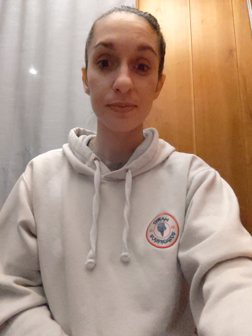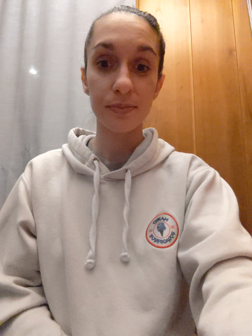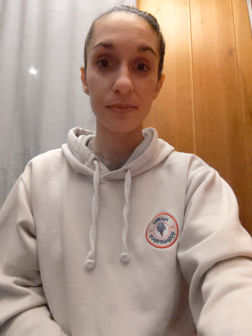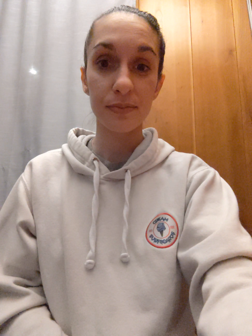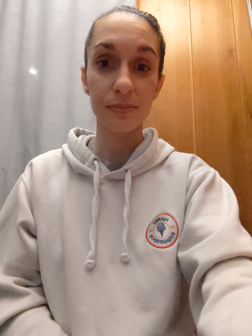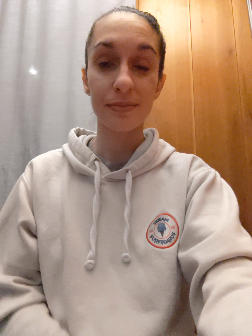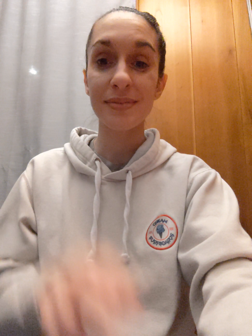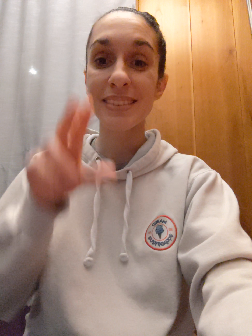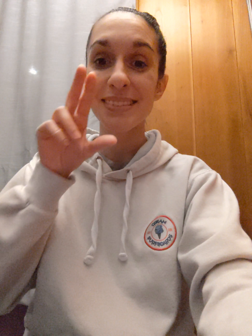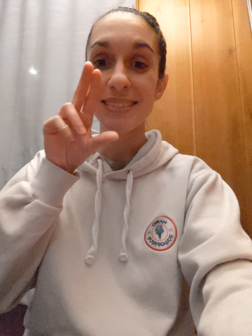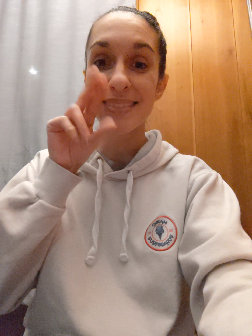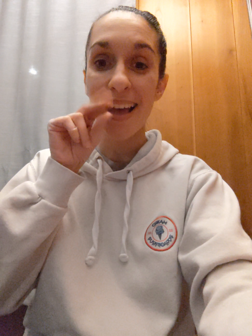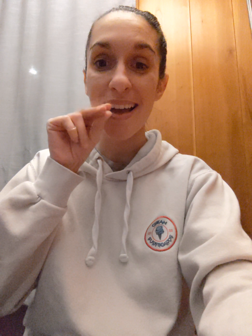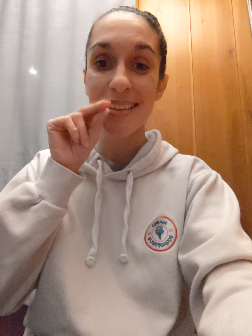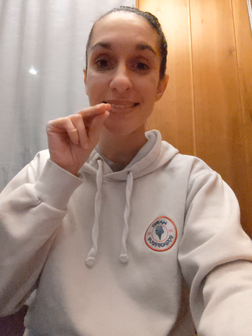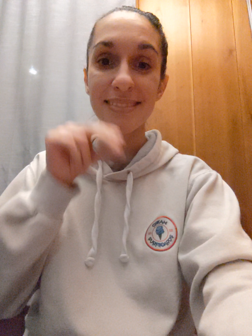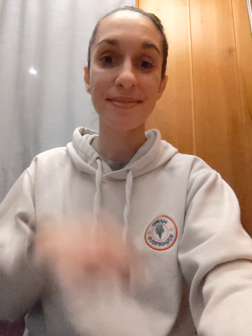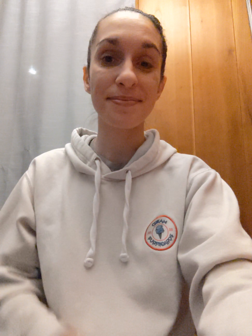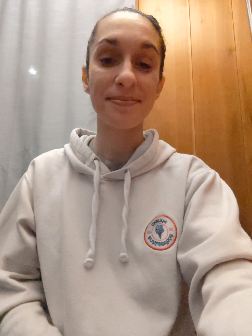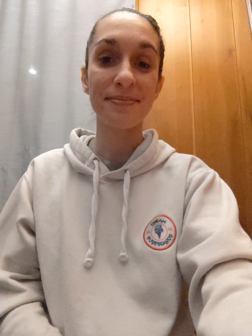duck